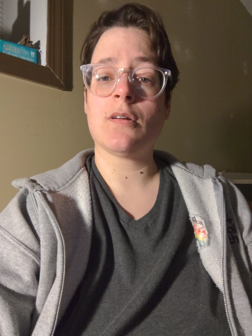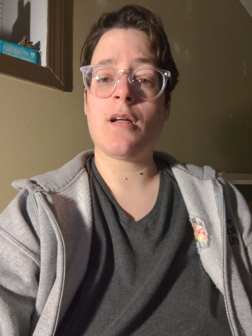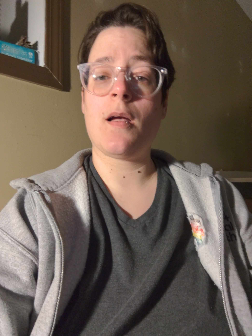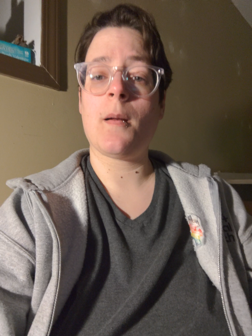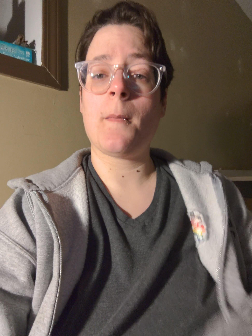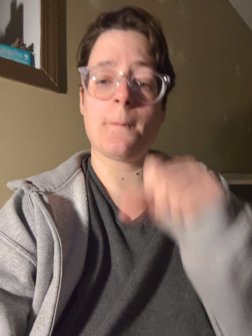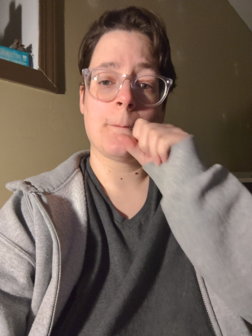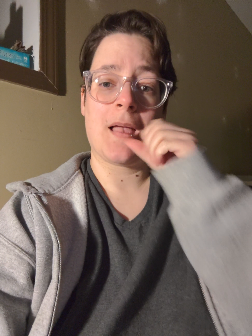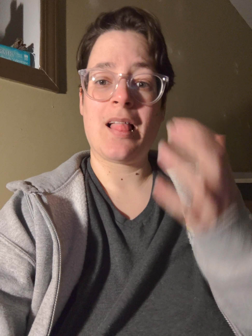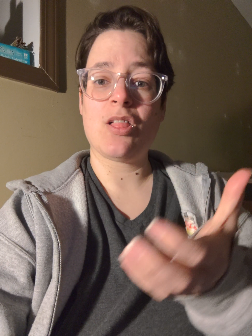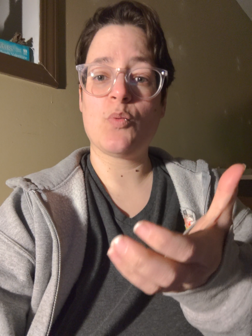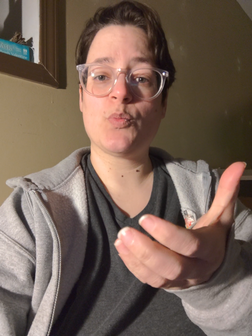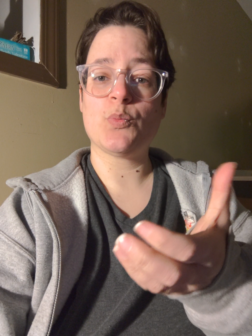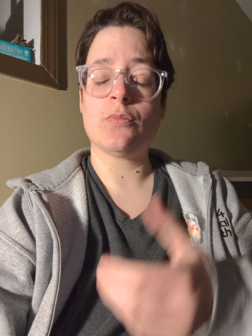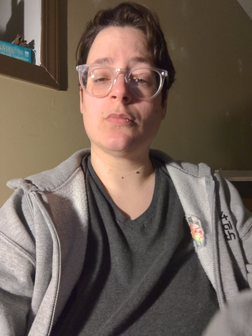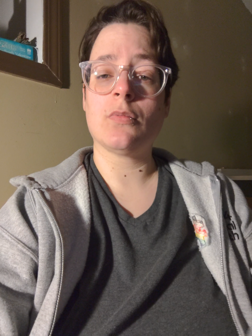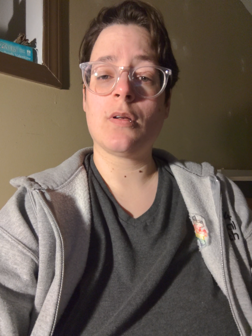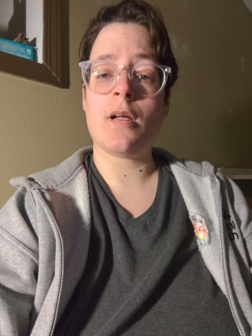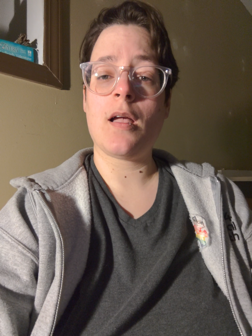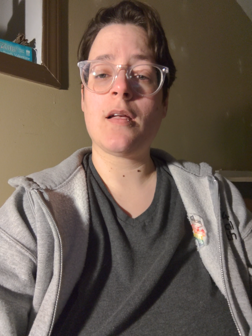balloon